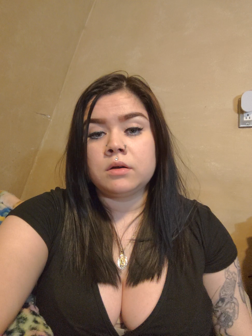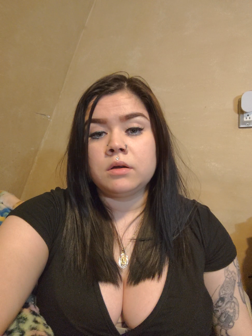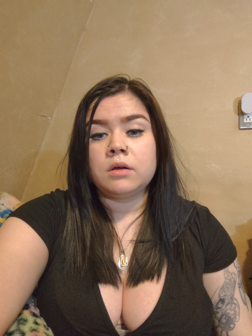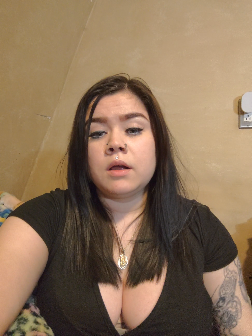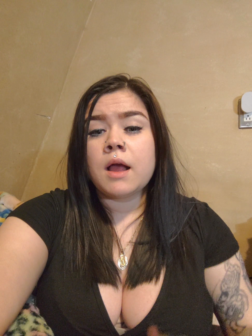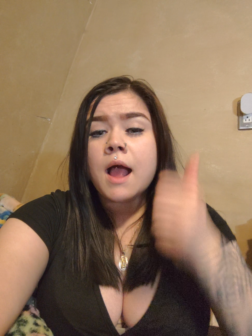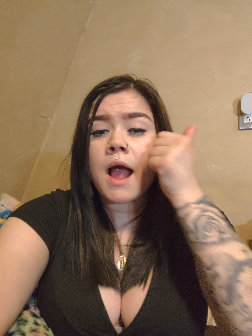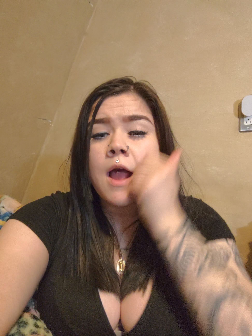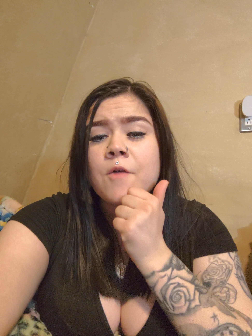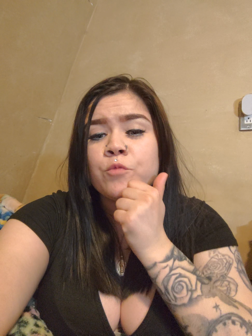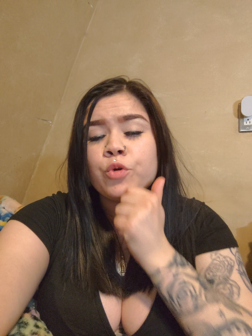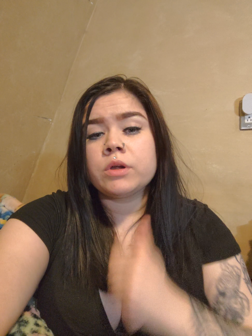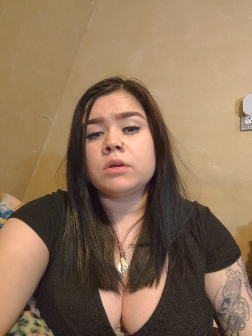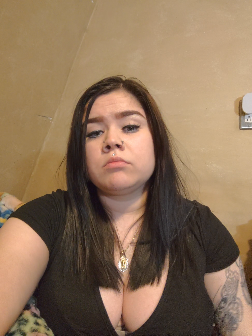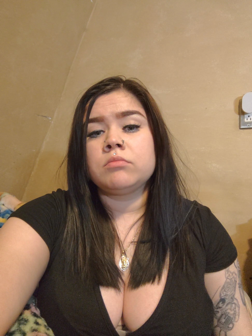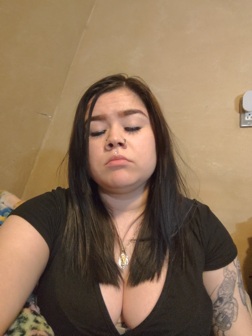every